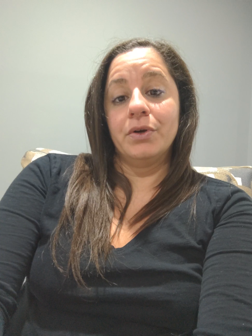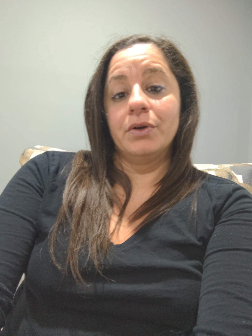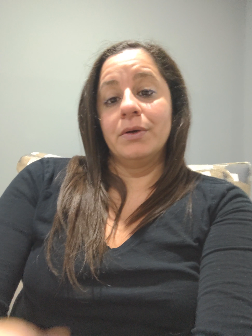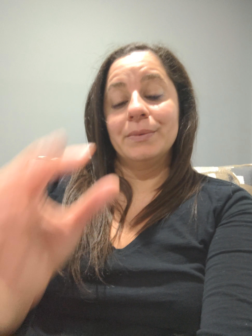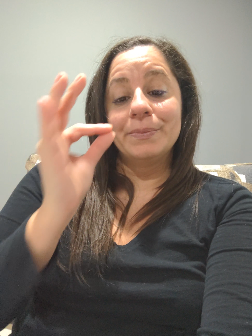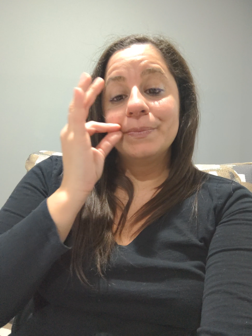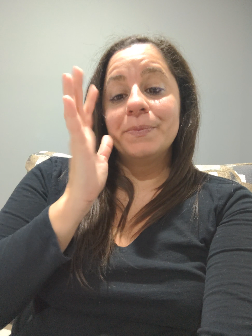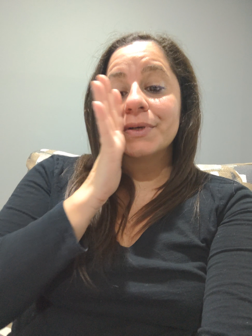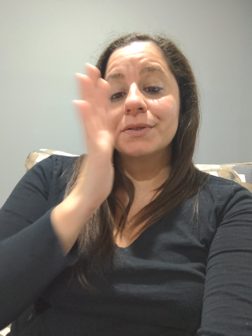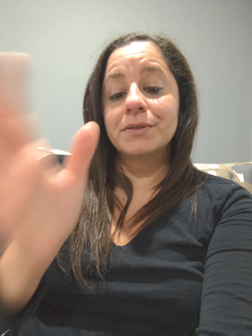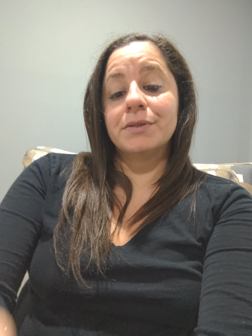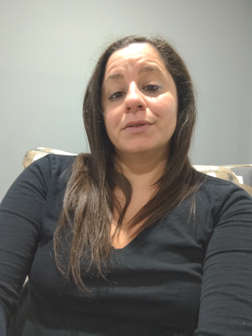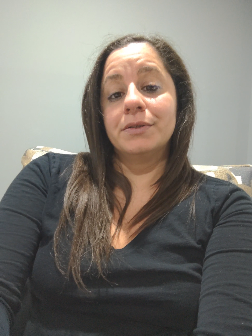bee